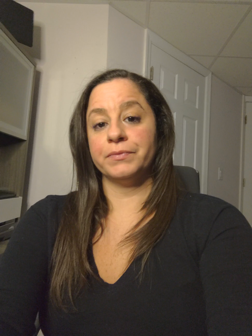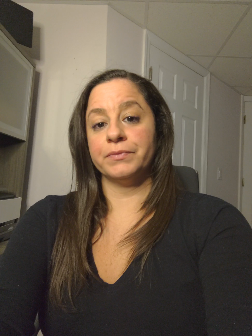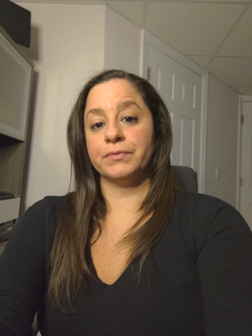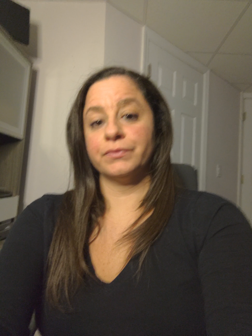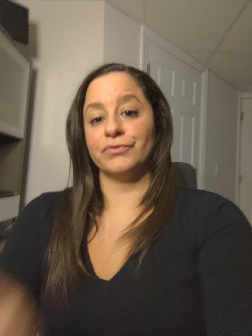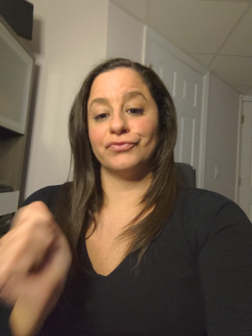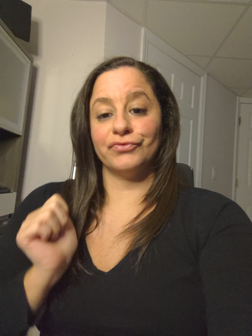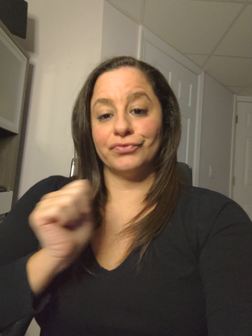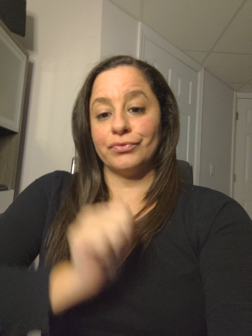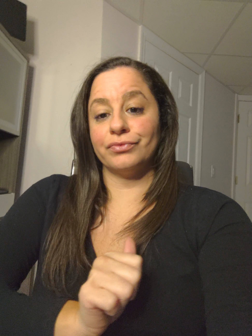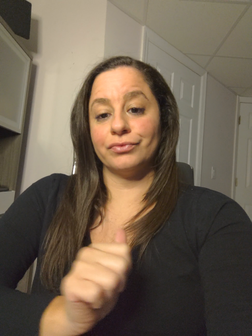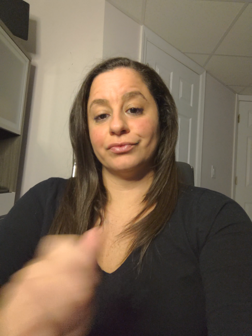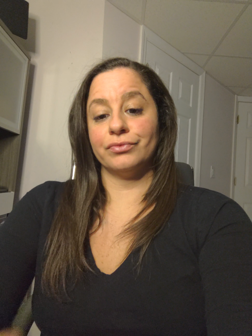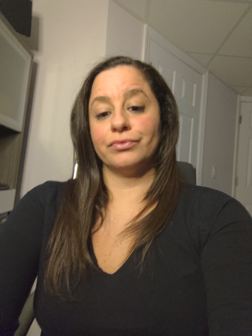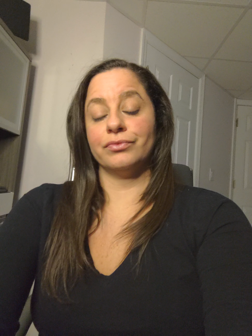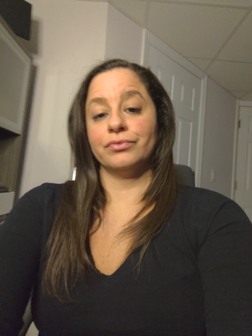jacket